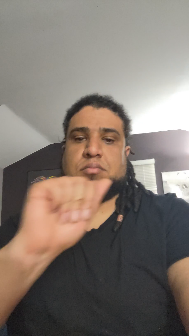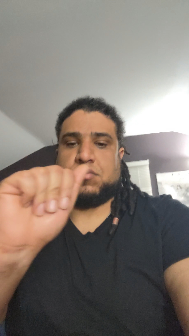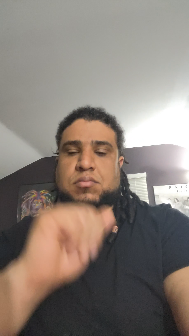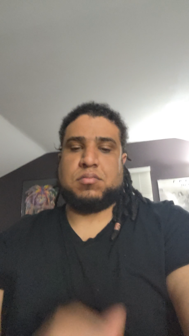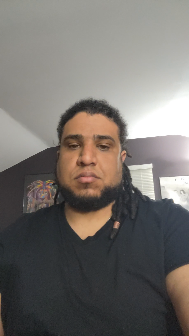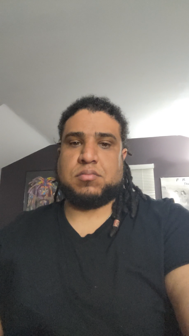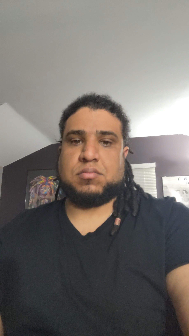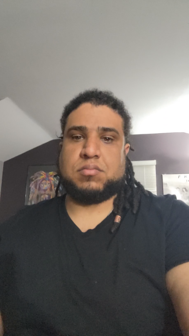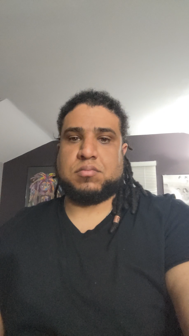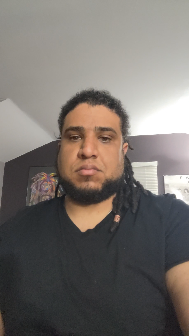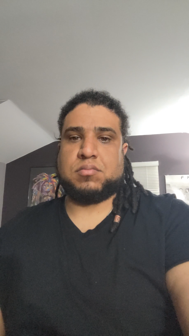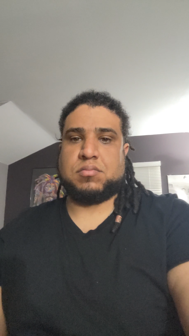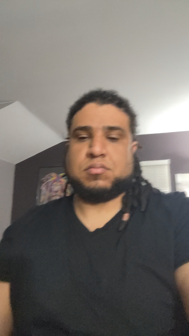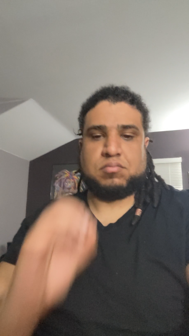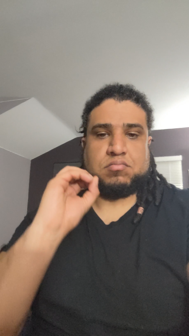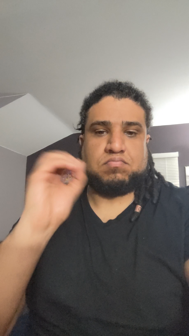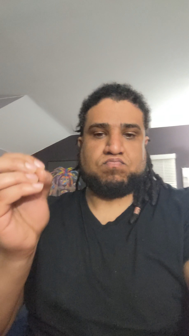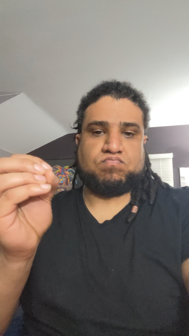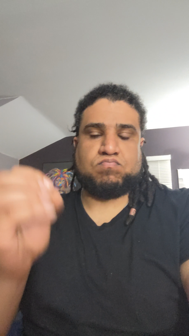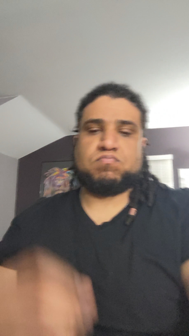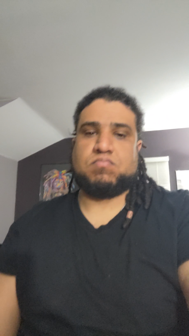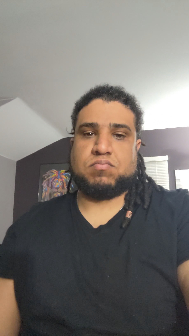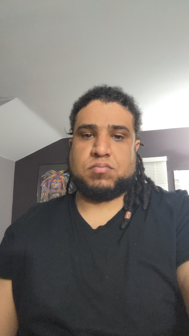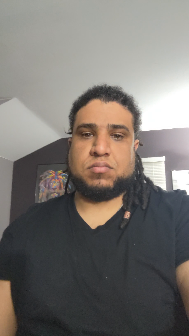none